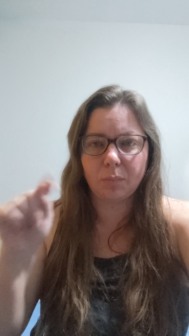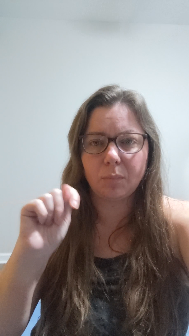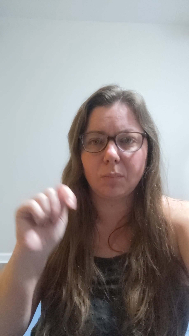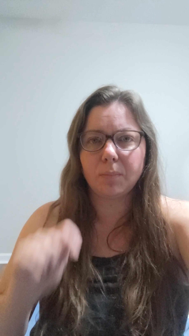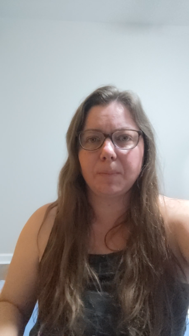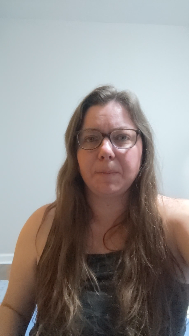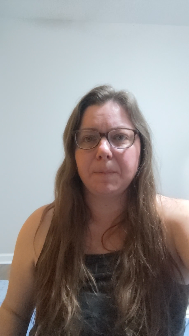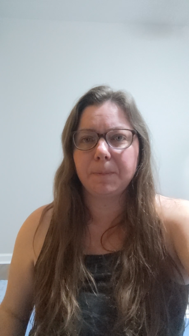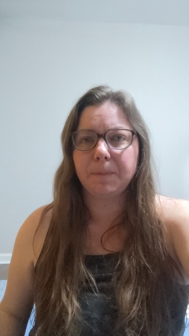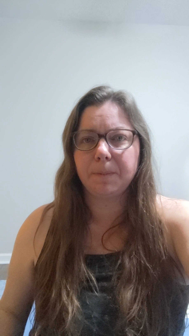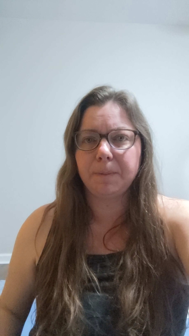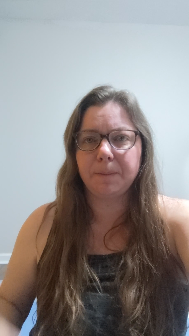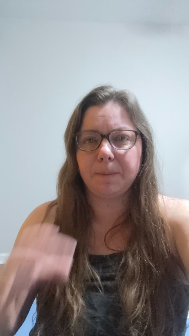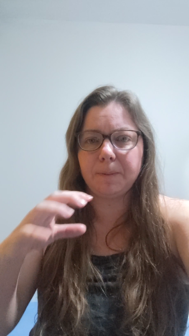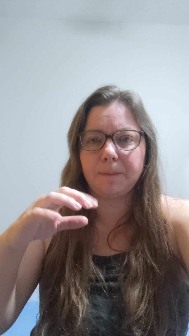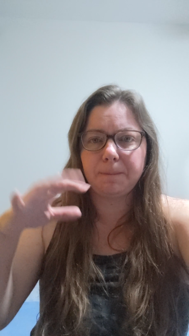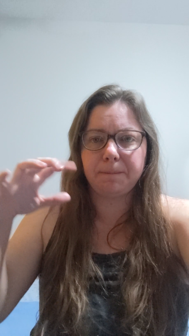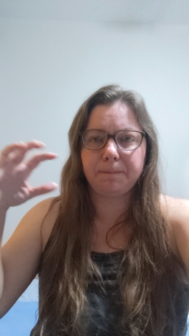bubbles